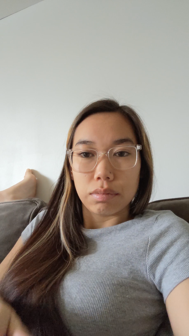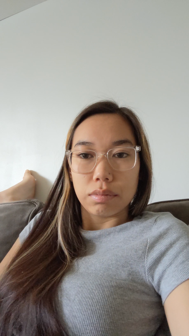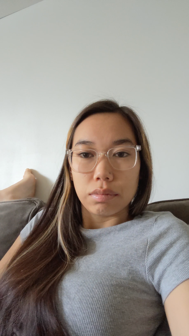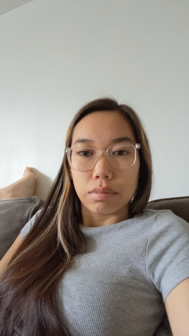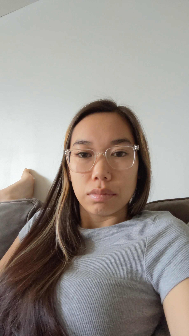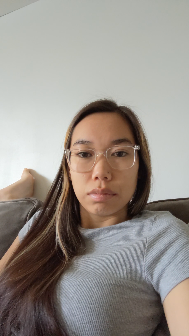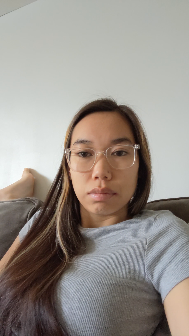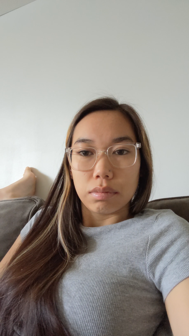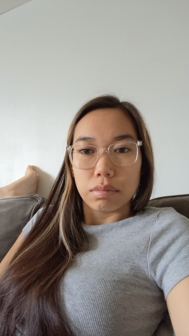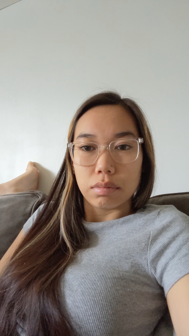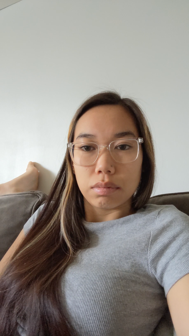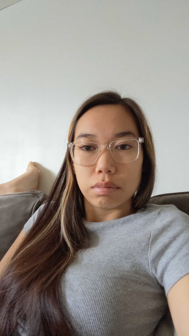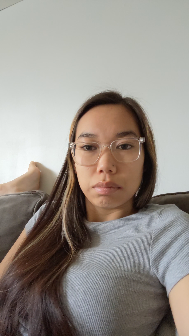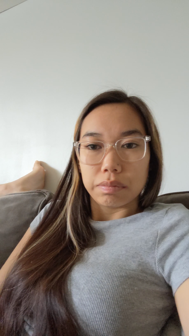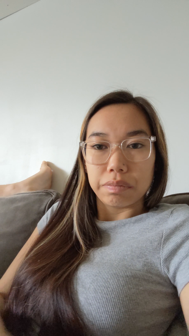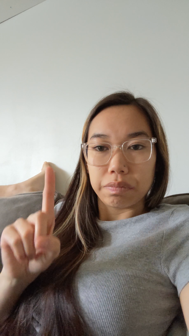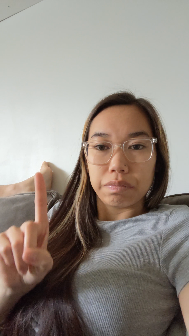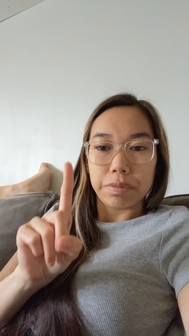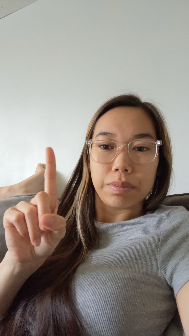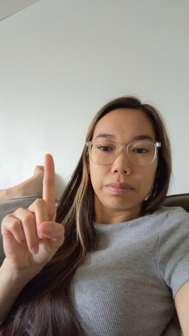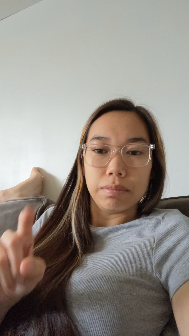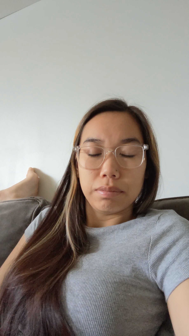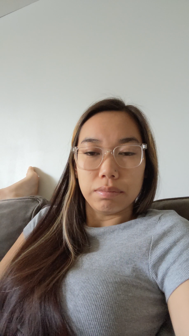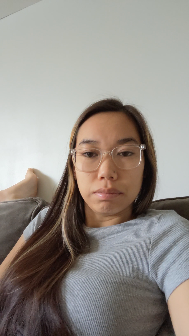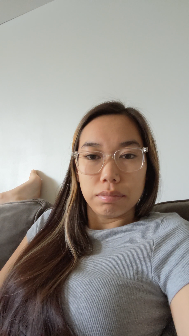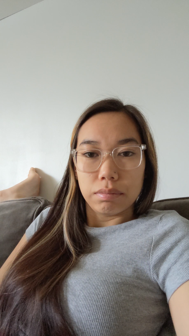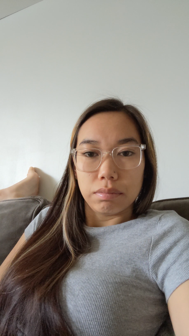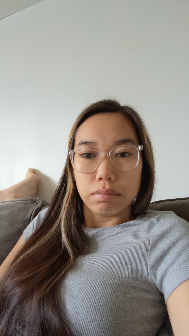bump